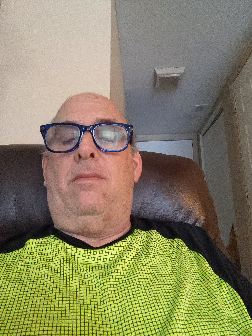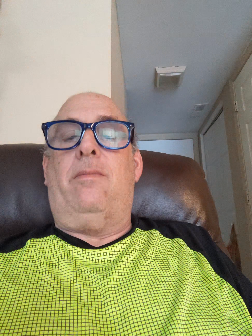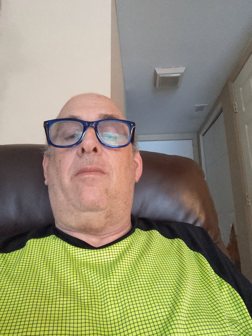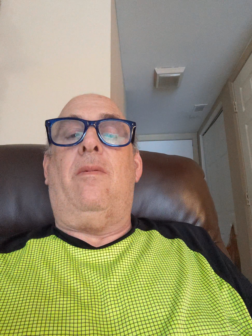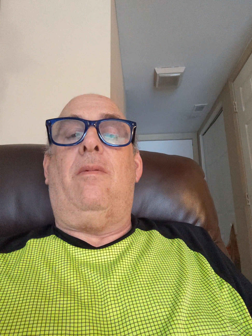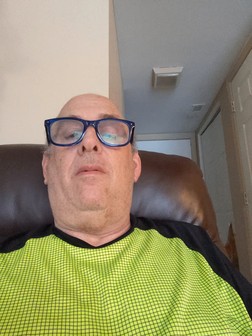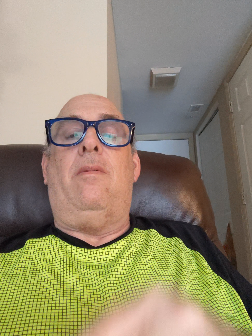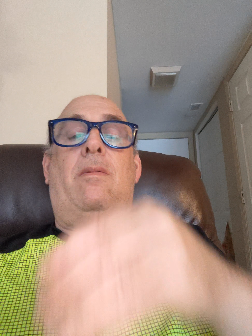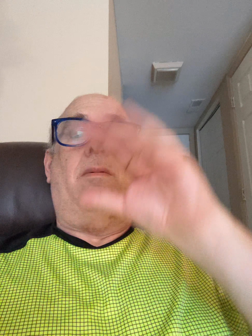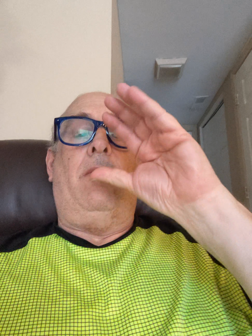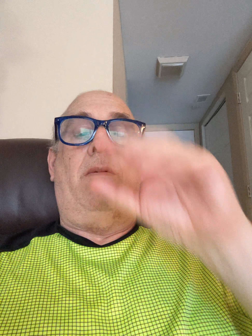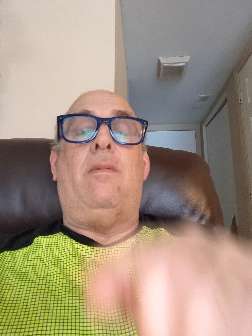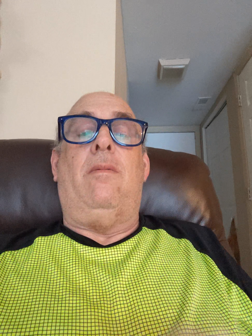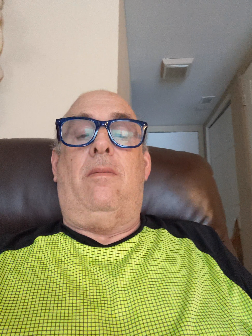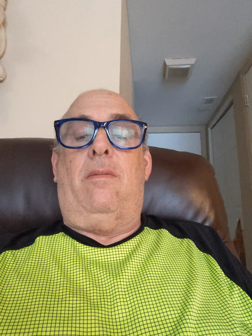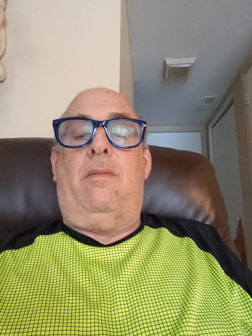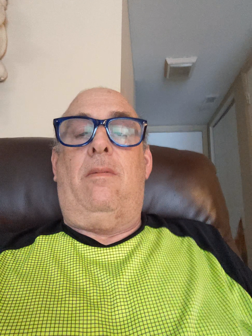drink